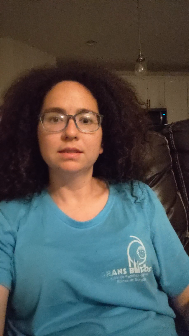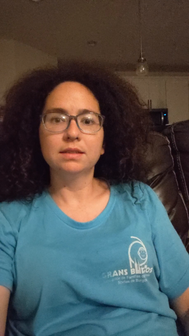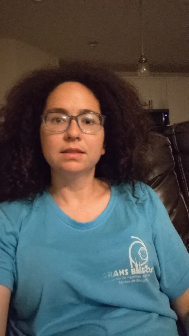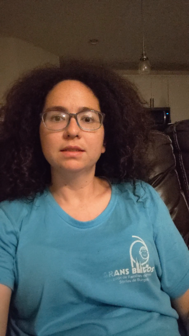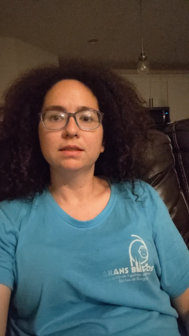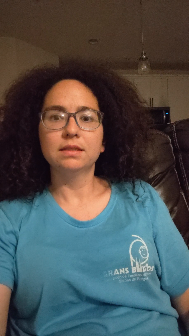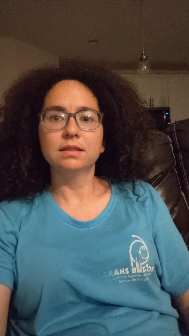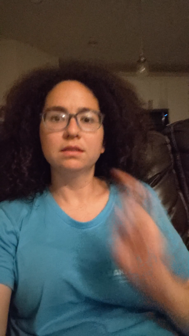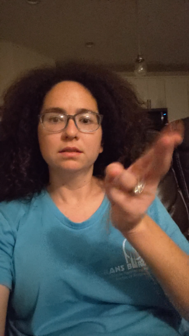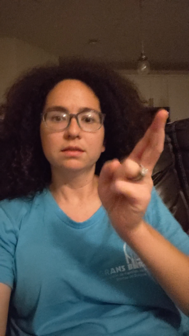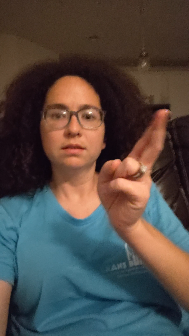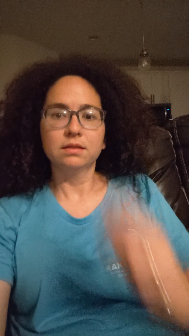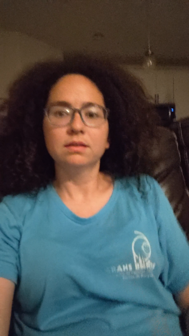hurry